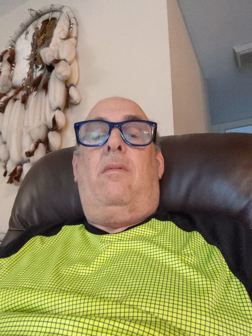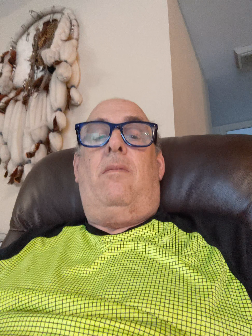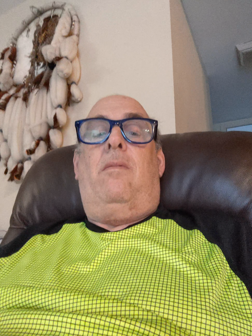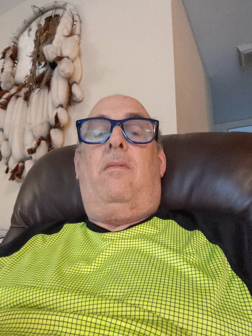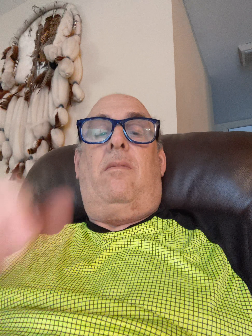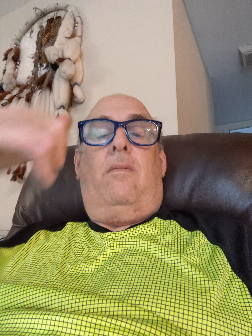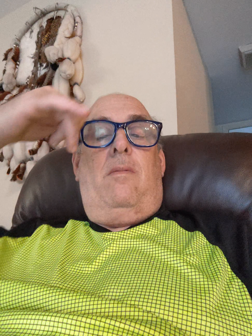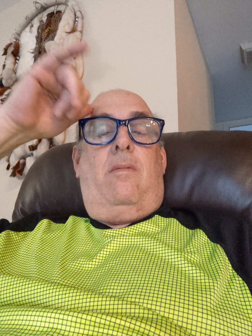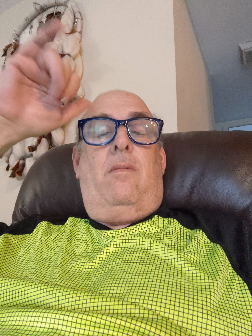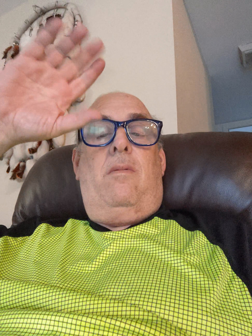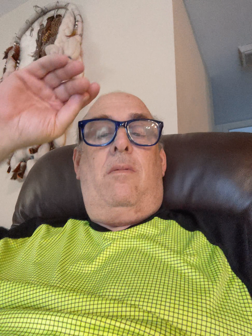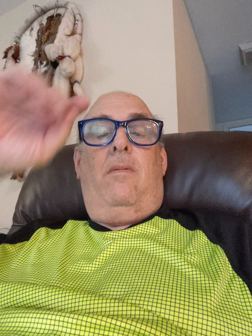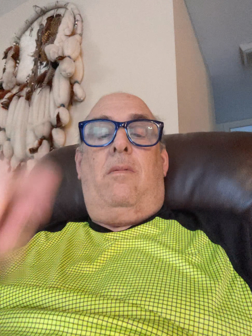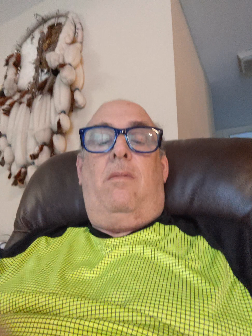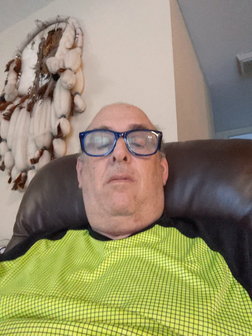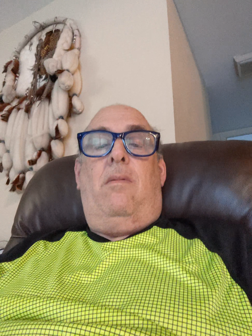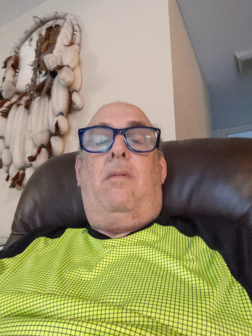cowboy